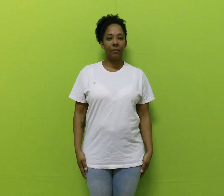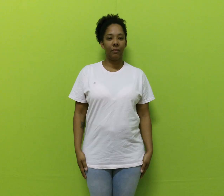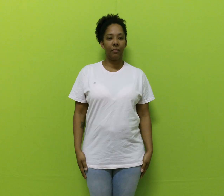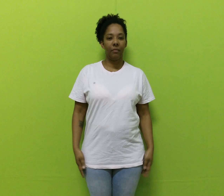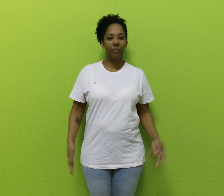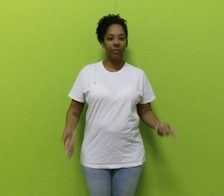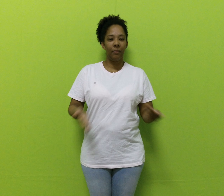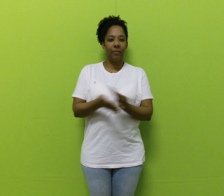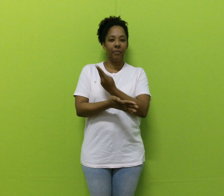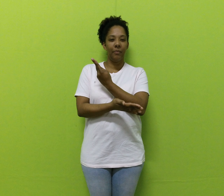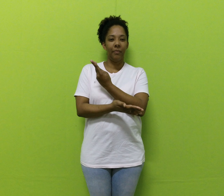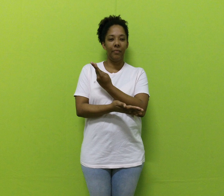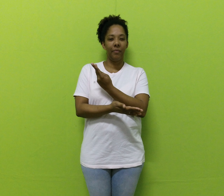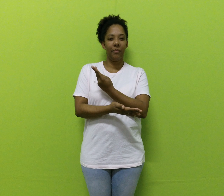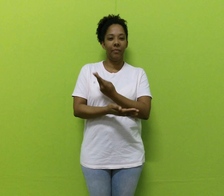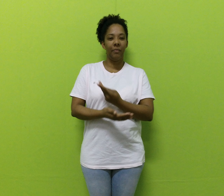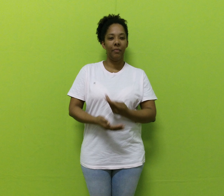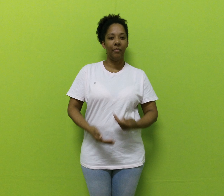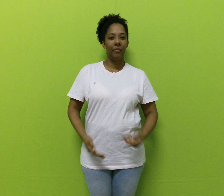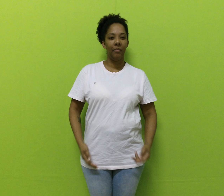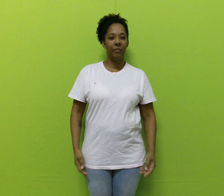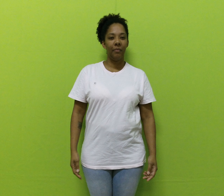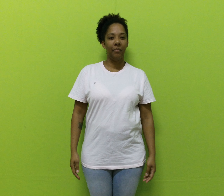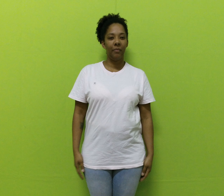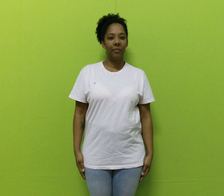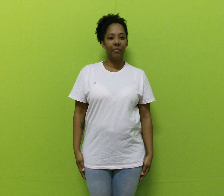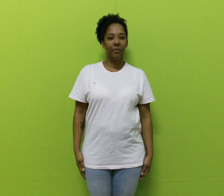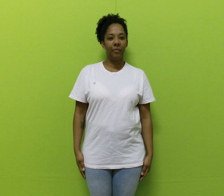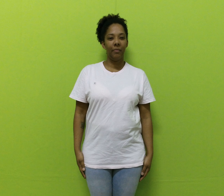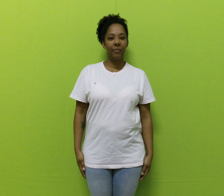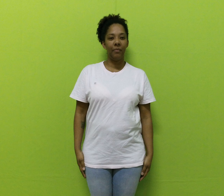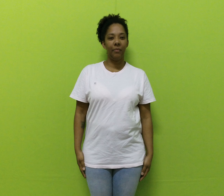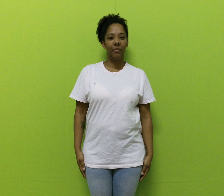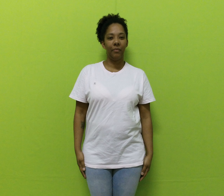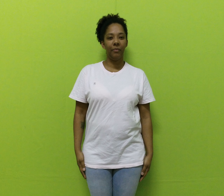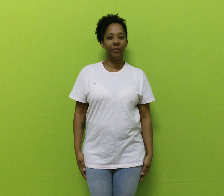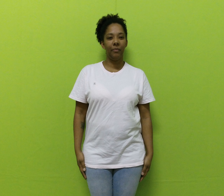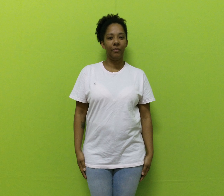acontecer